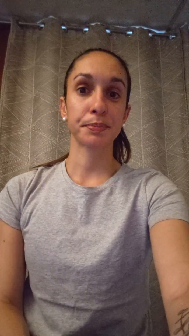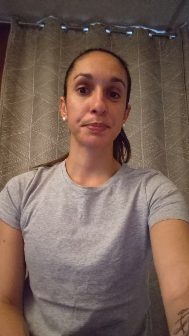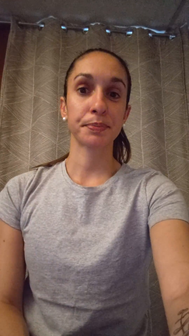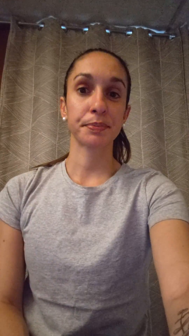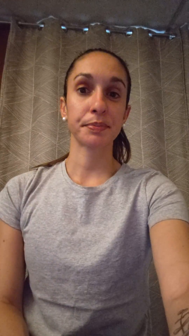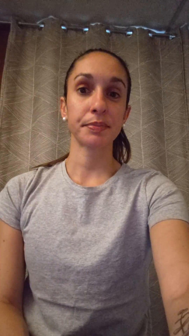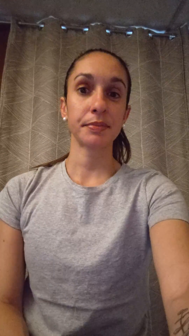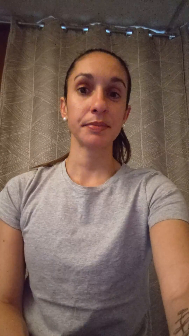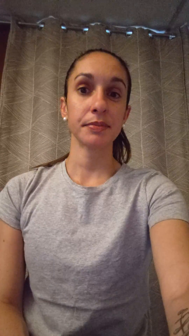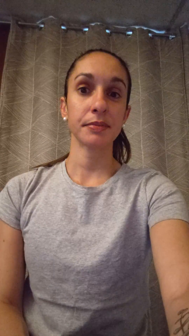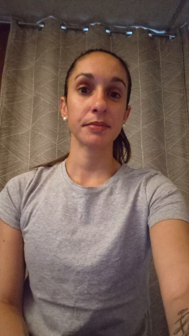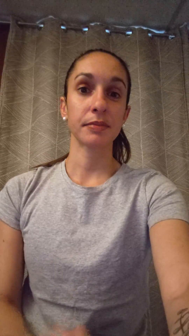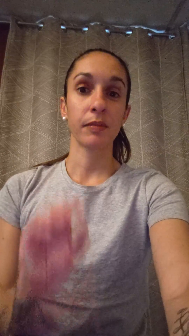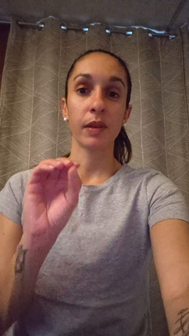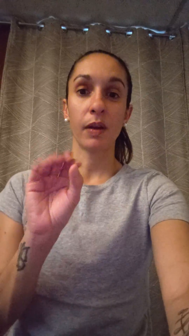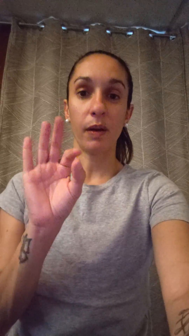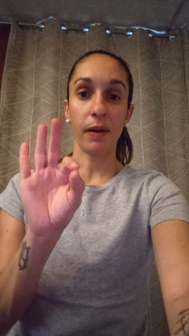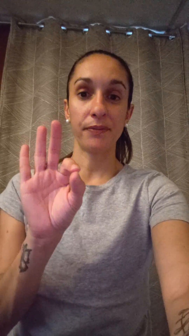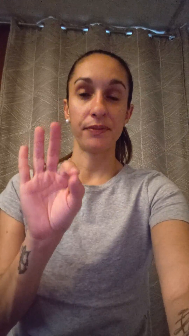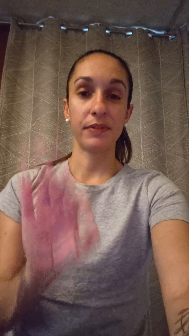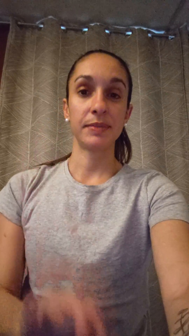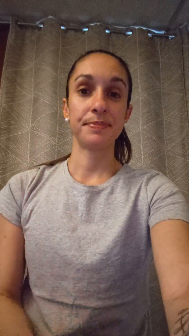of